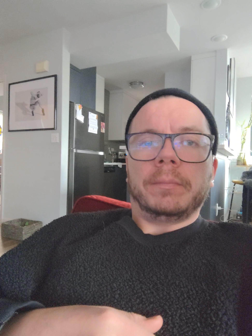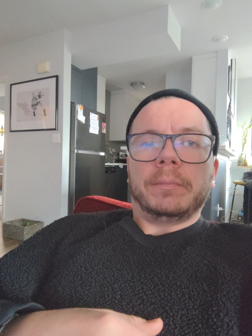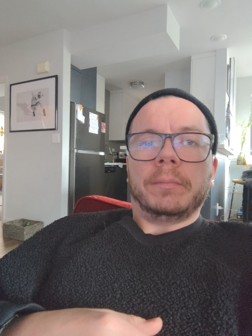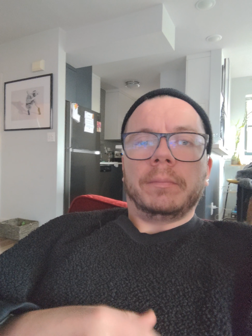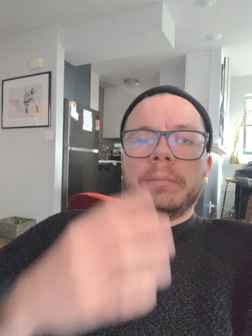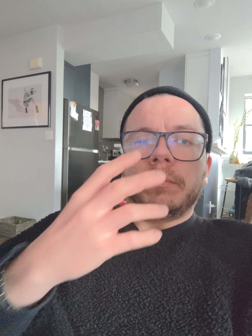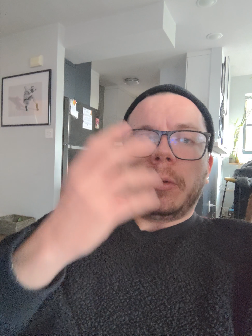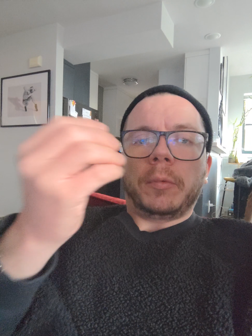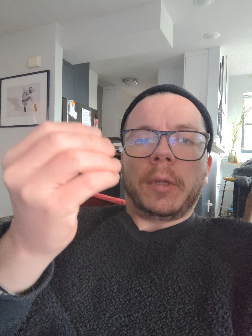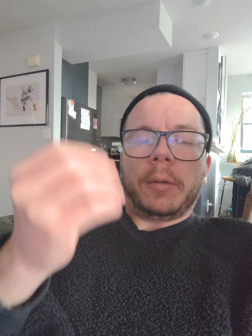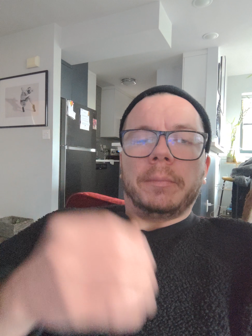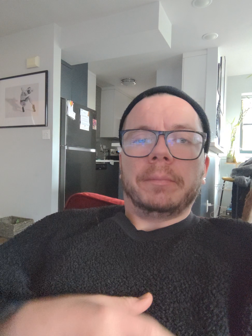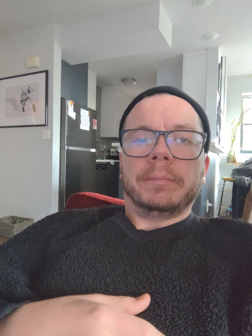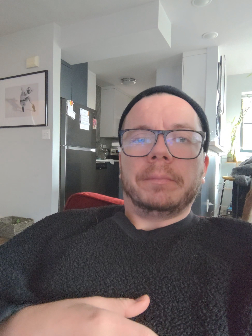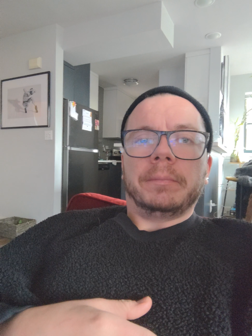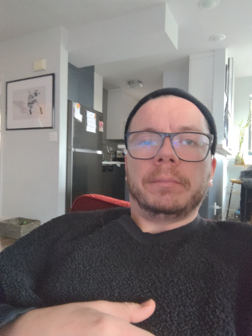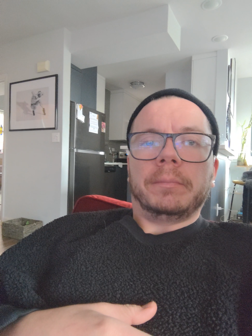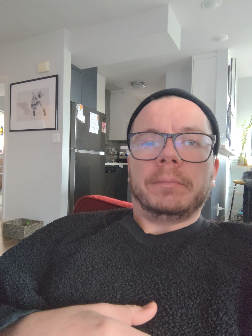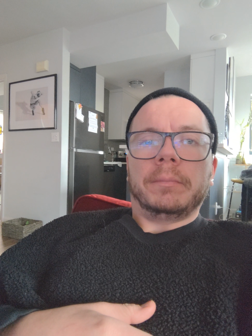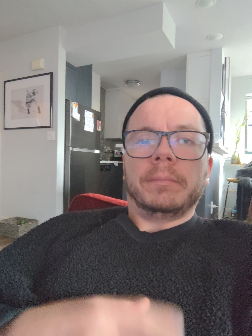outside